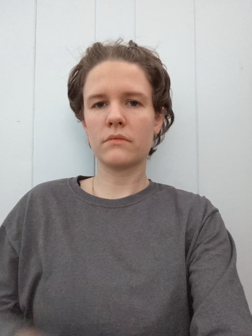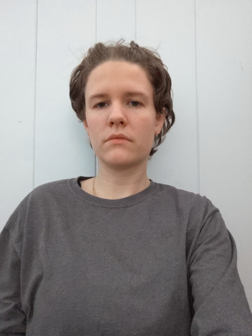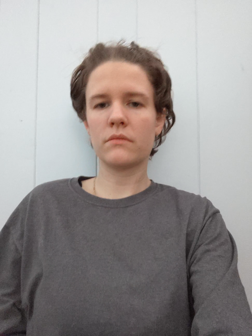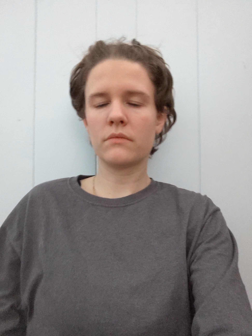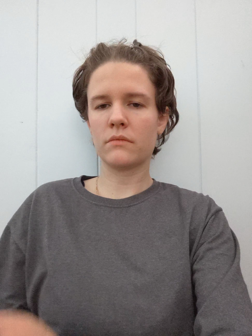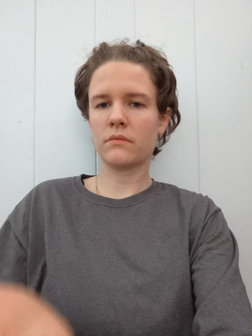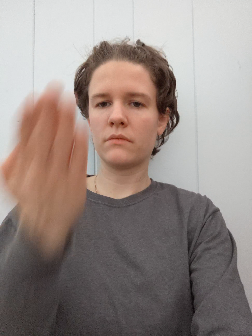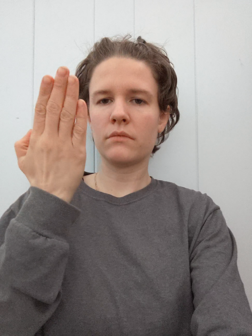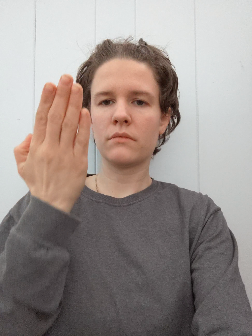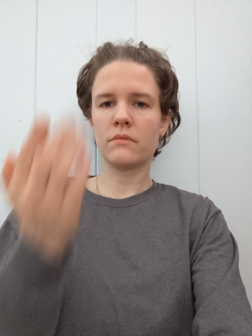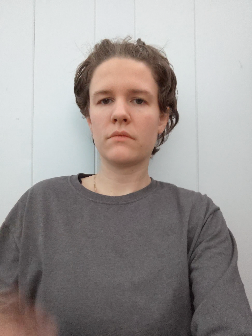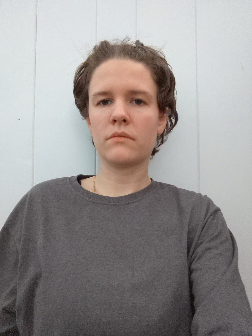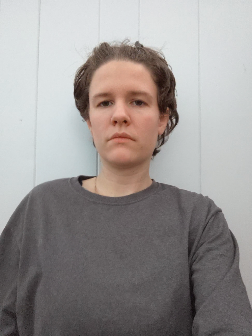morning